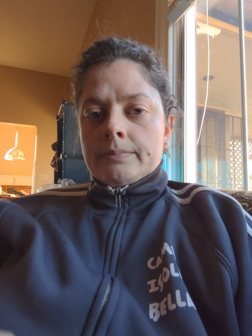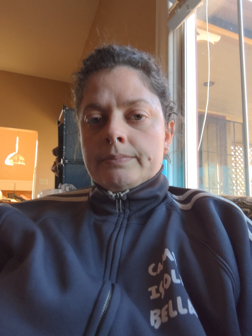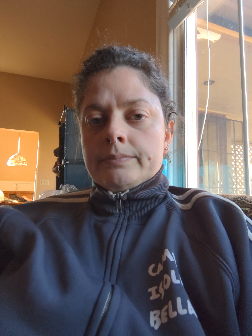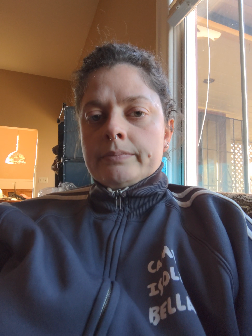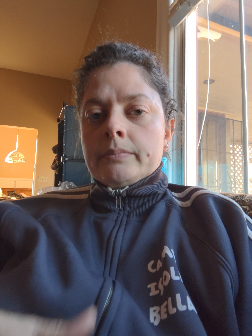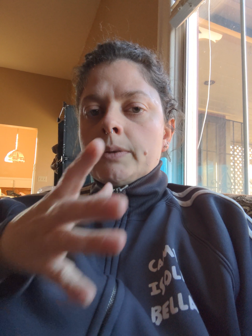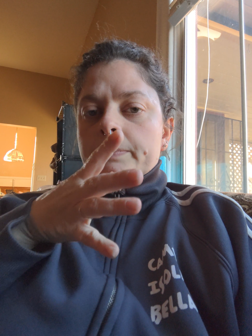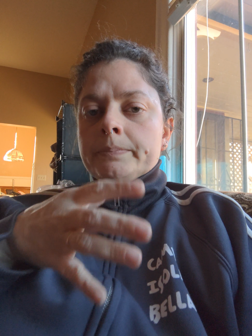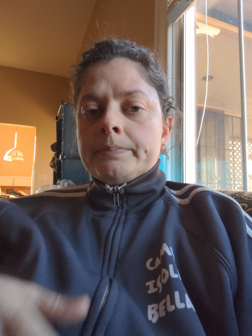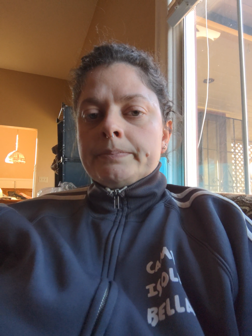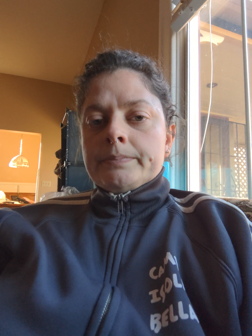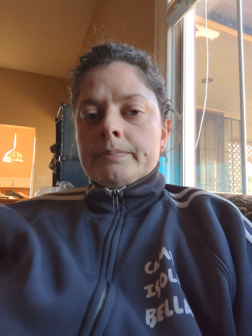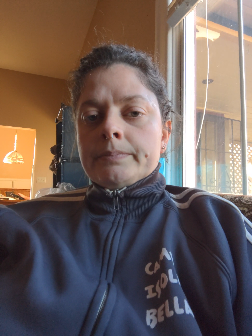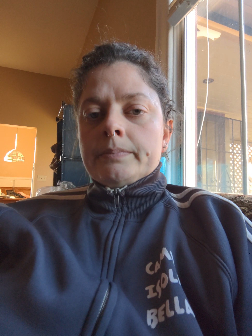mom